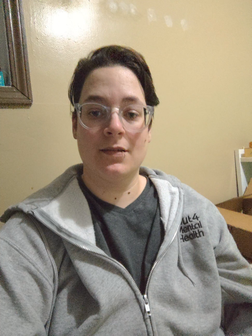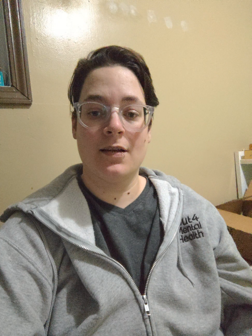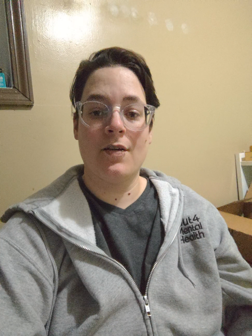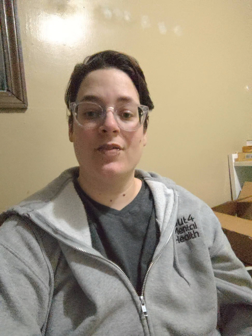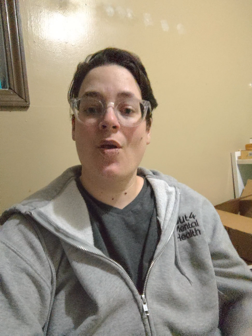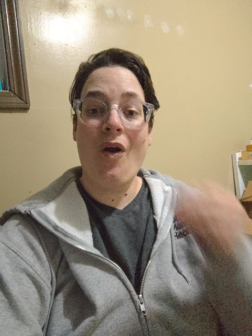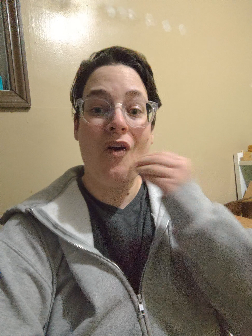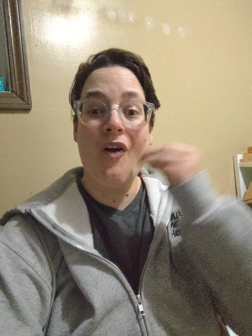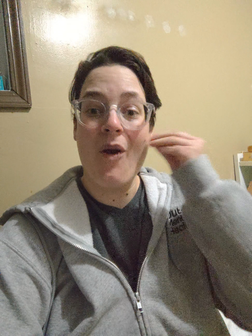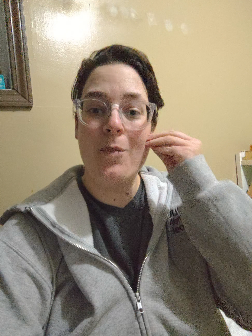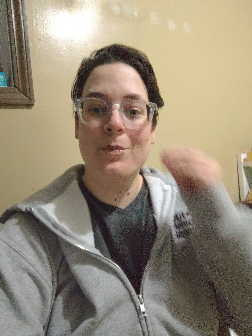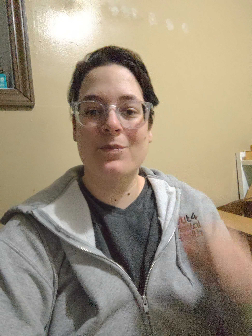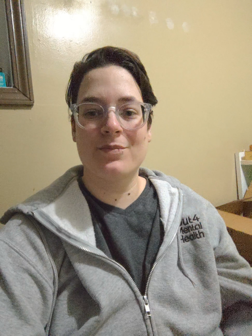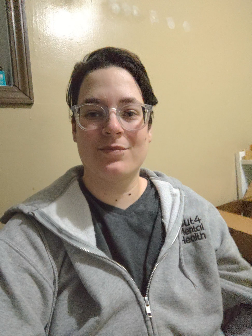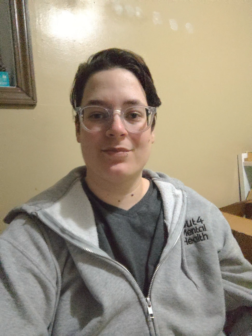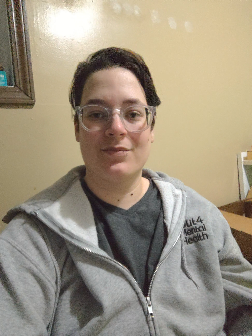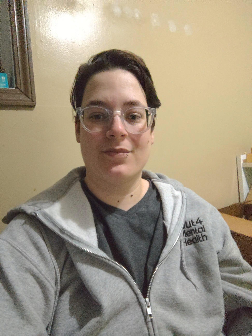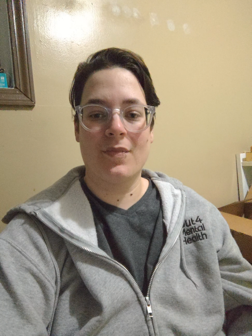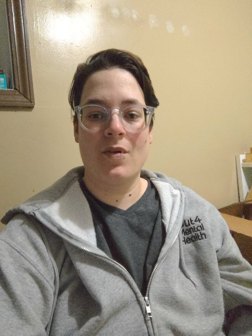home